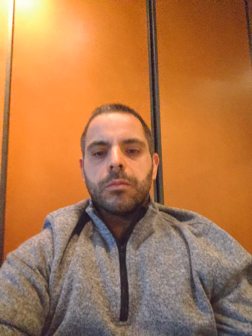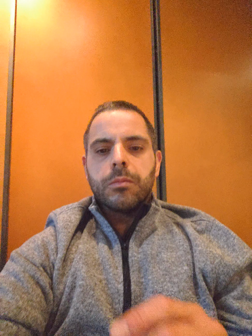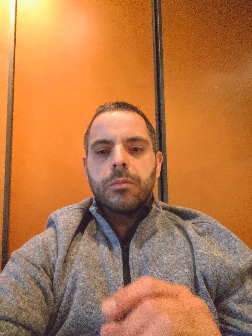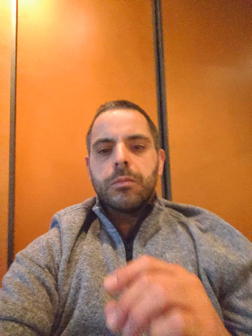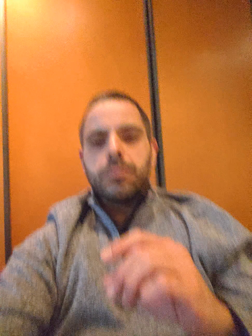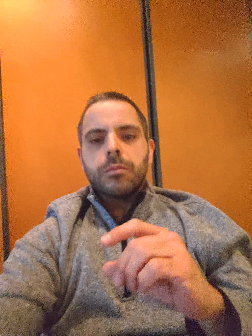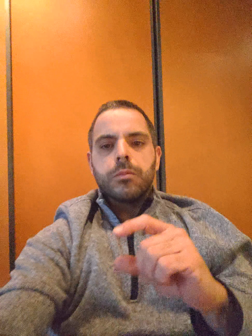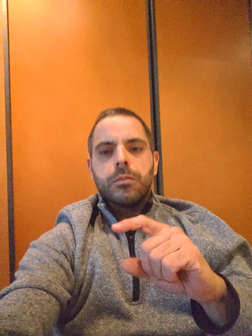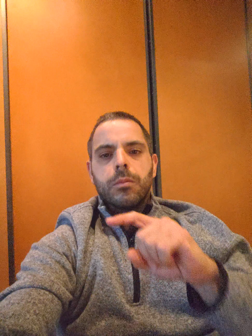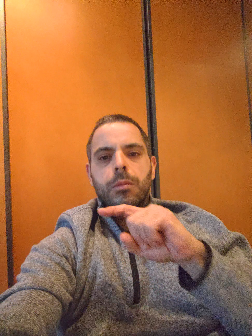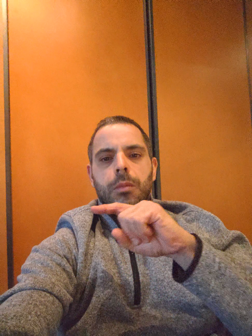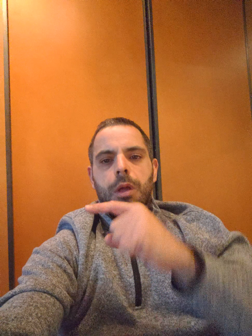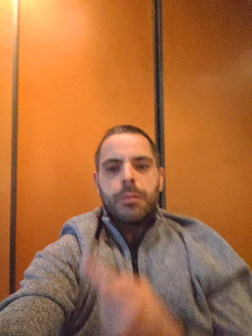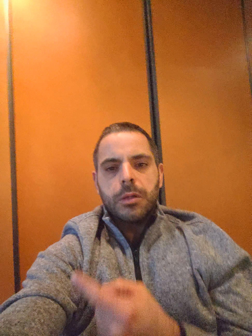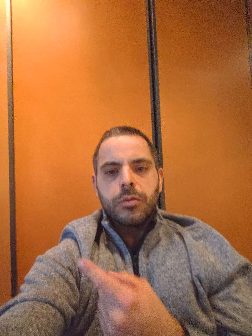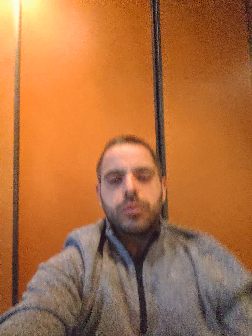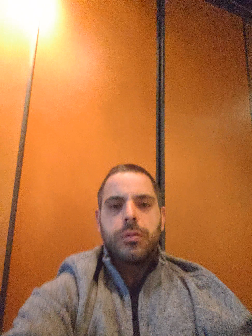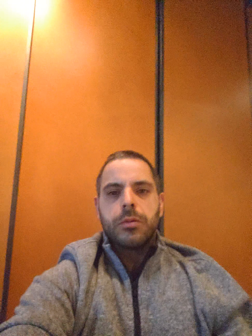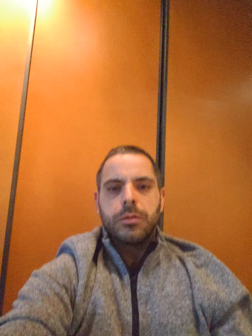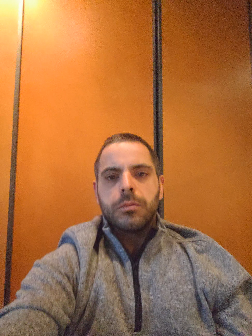garbage